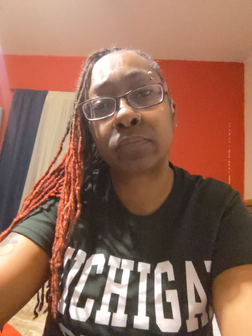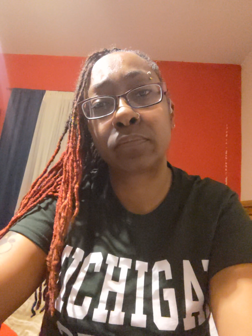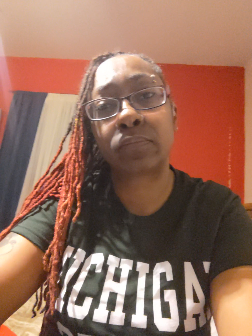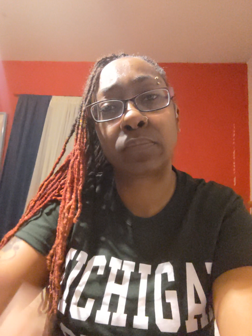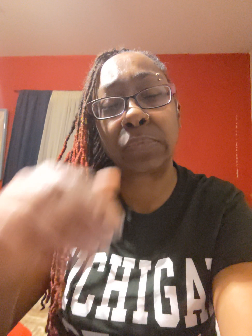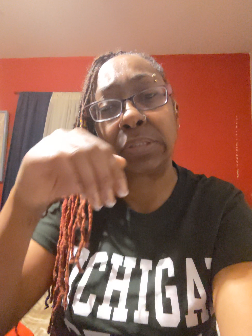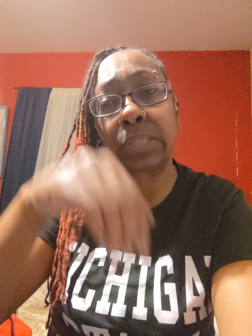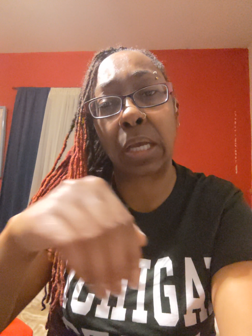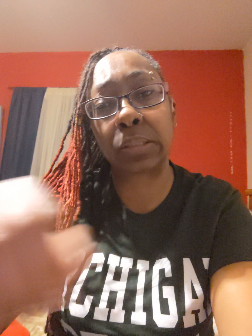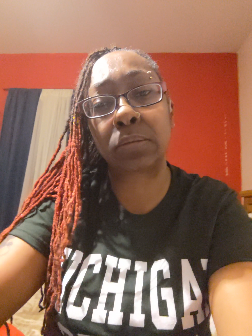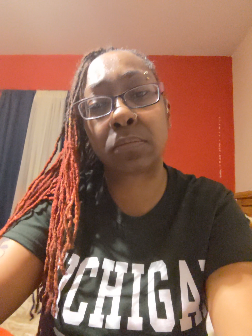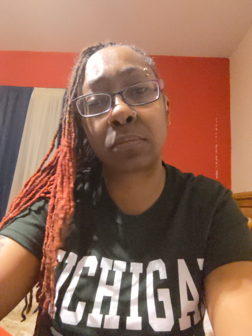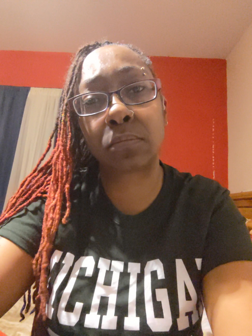night